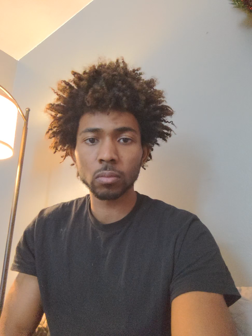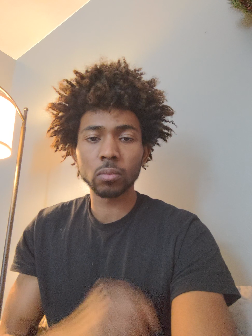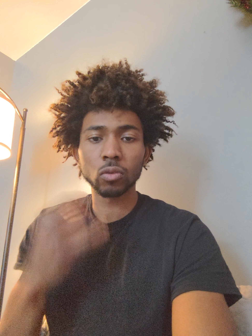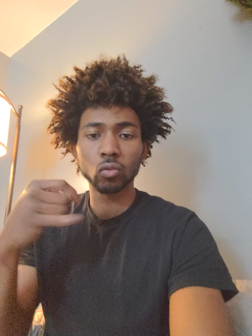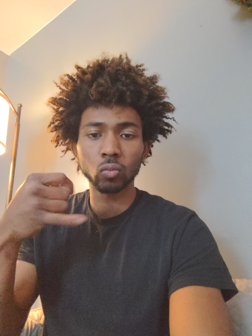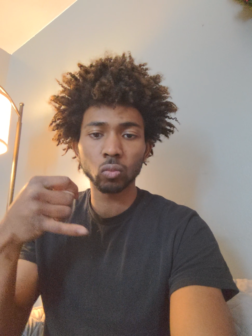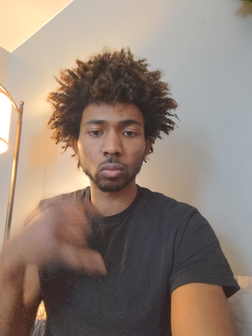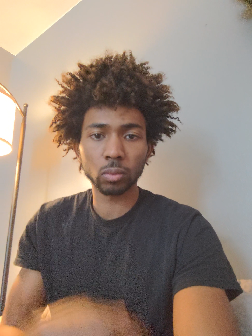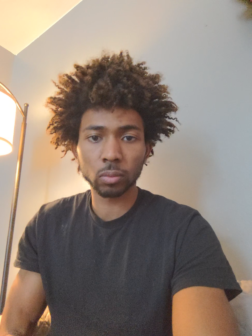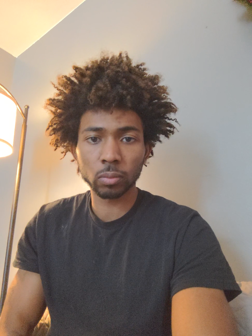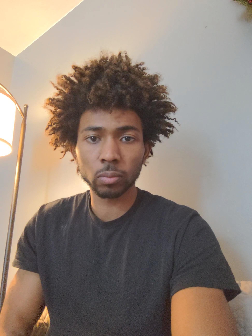toy